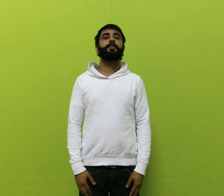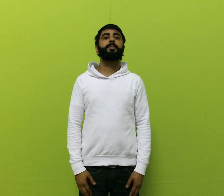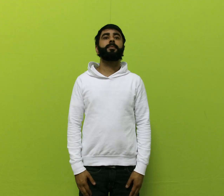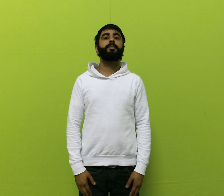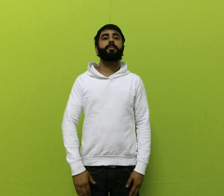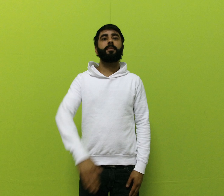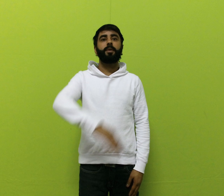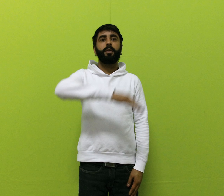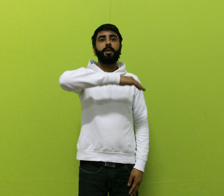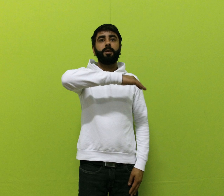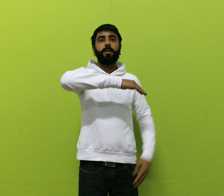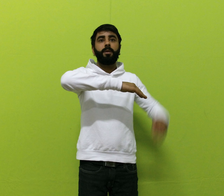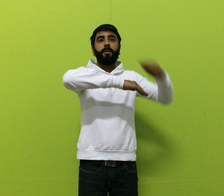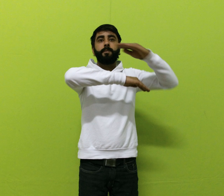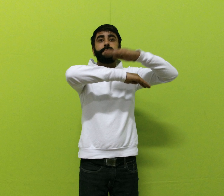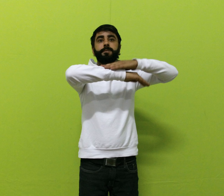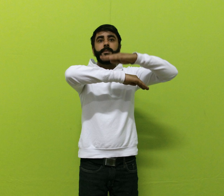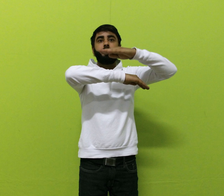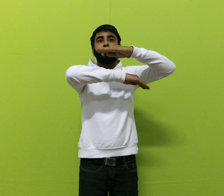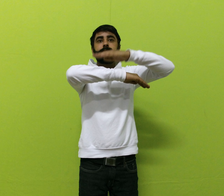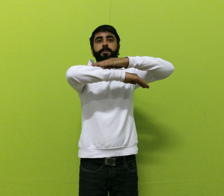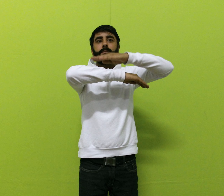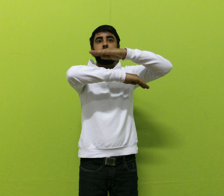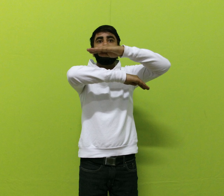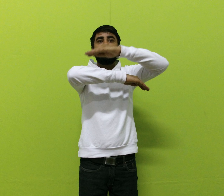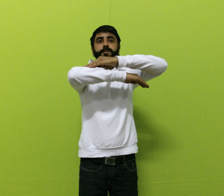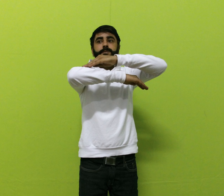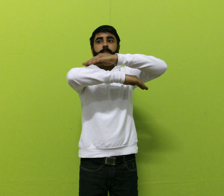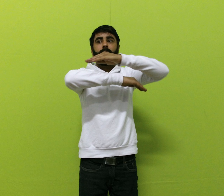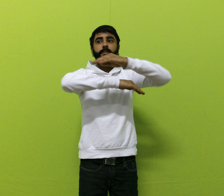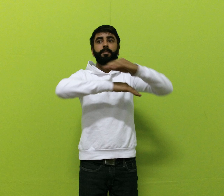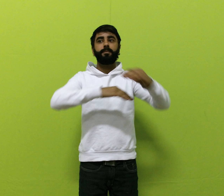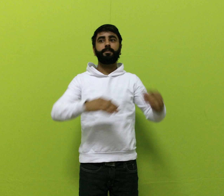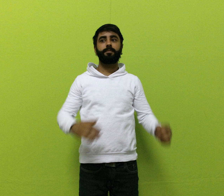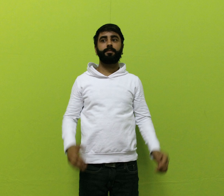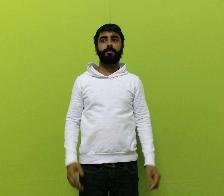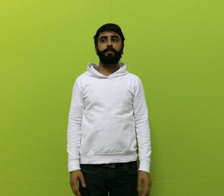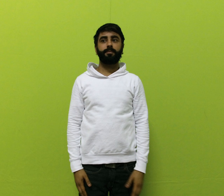sapo